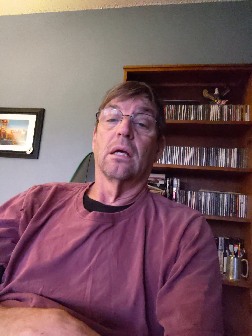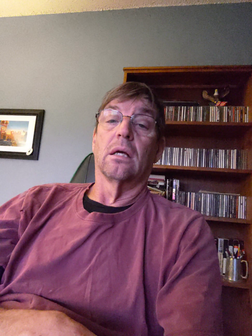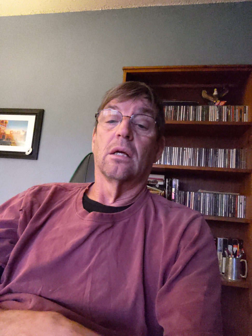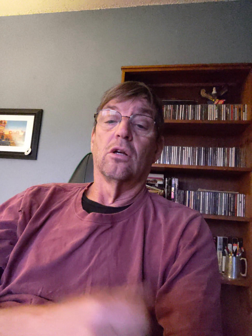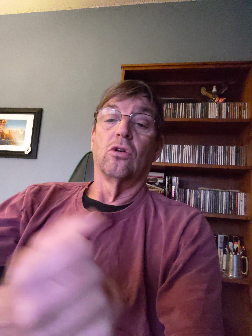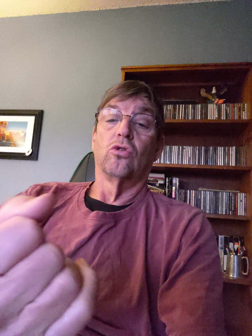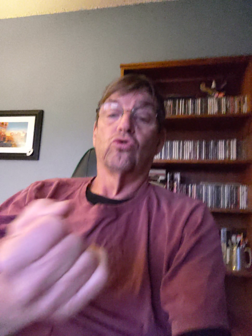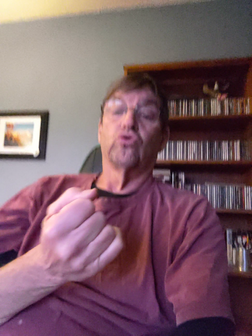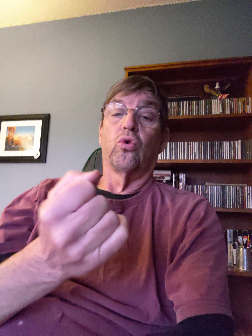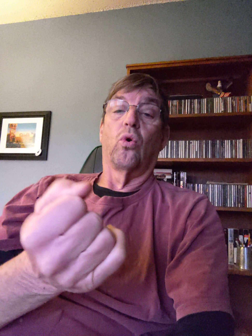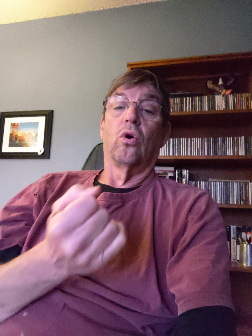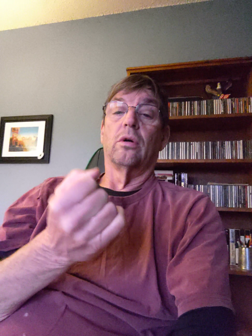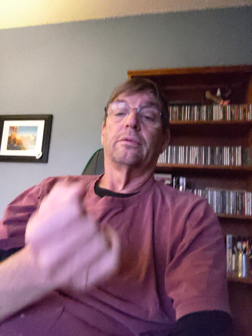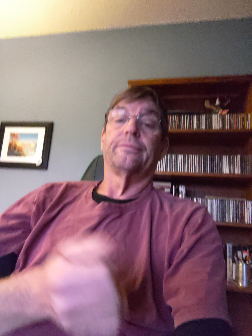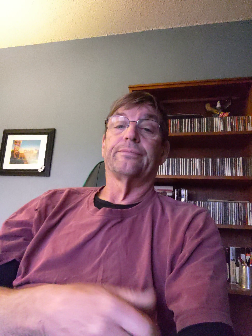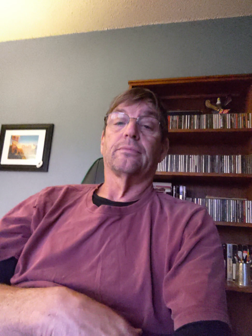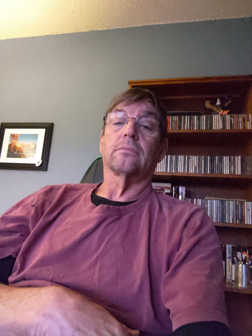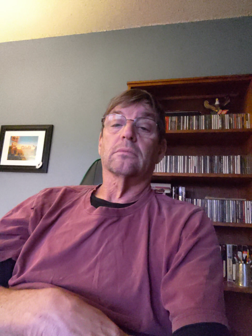drawer